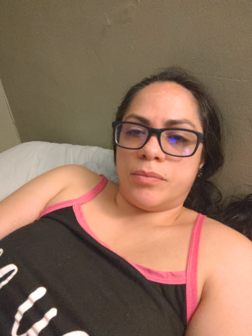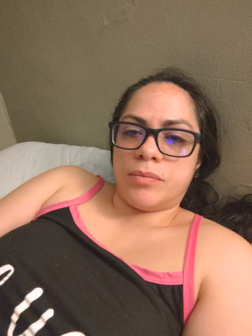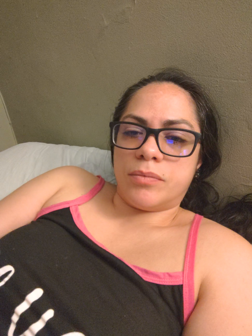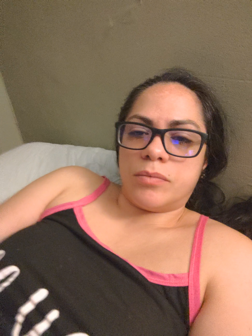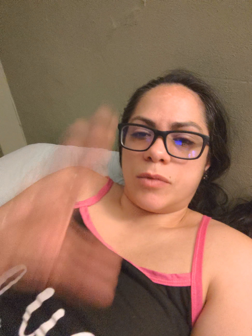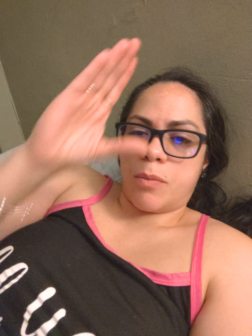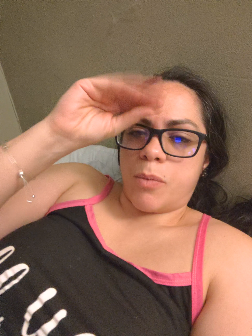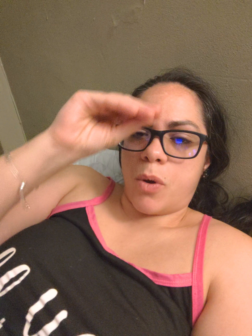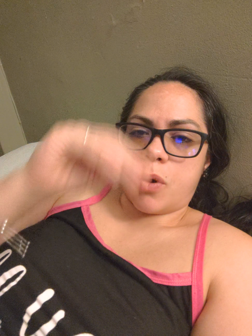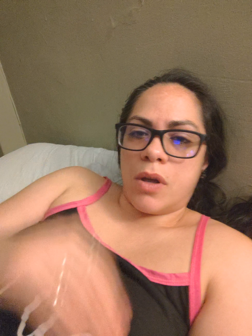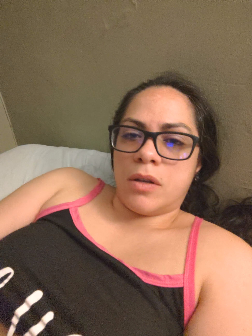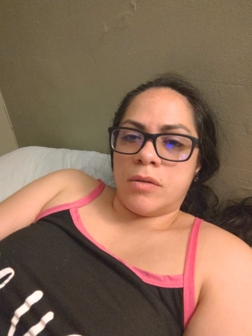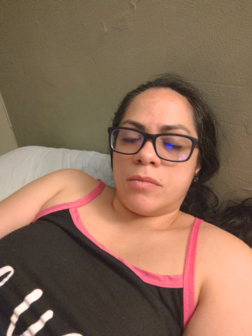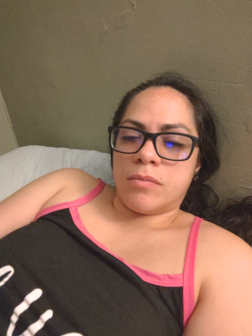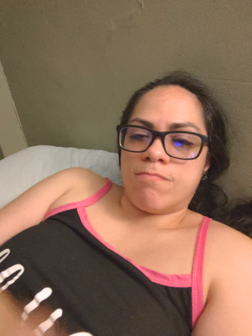boy